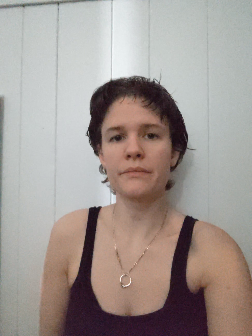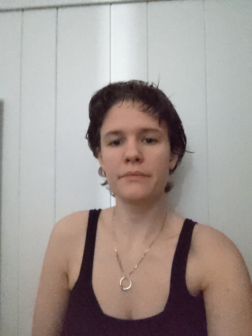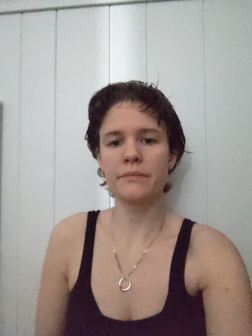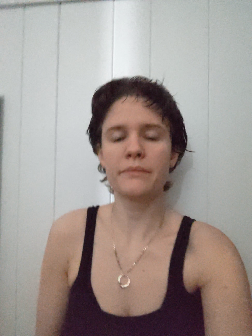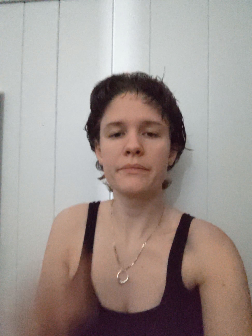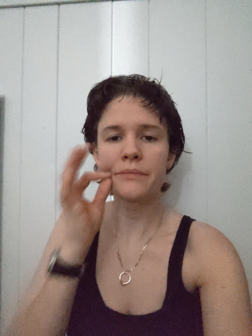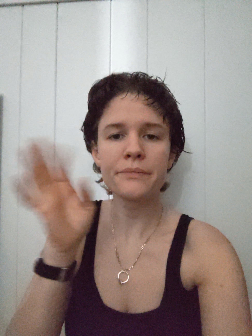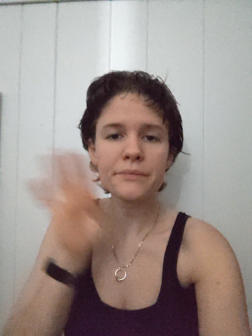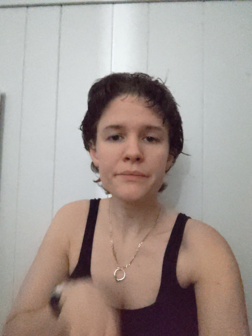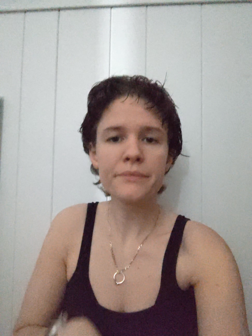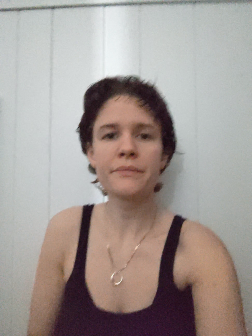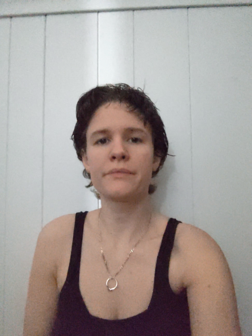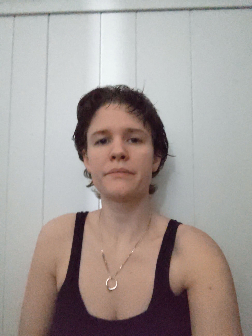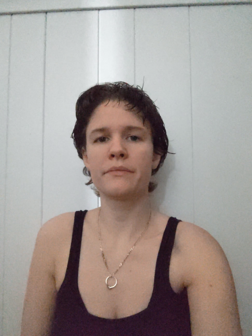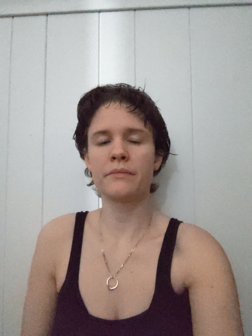bee